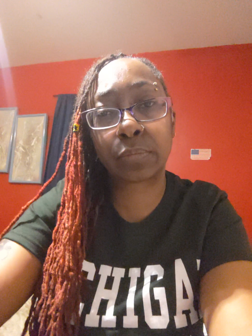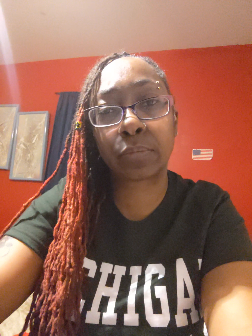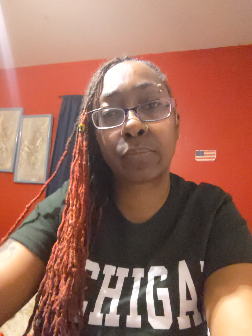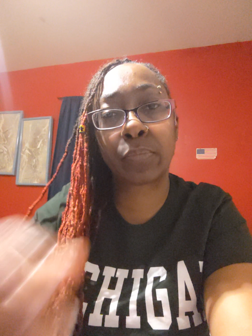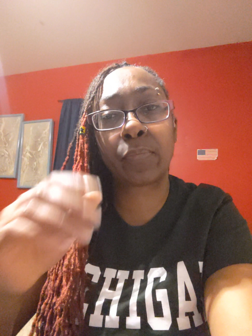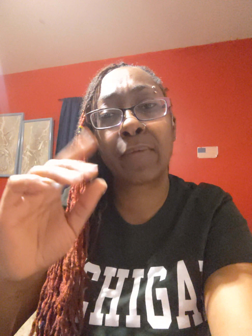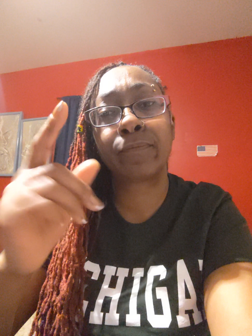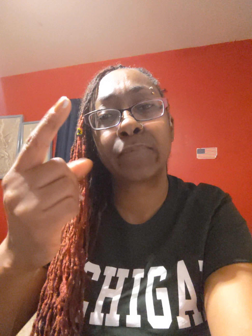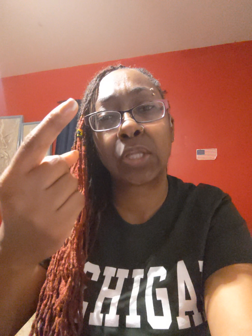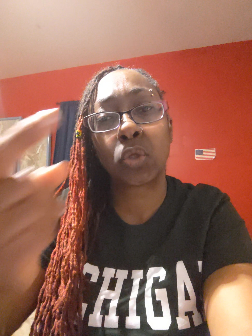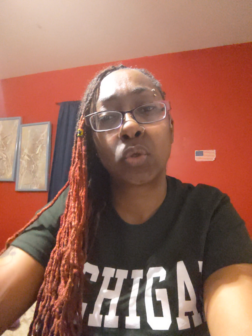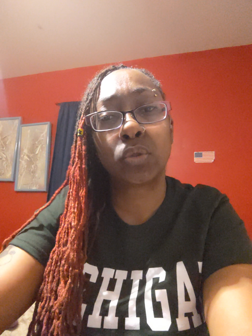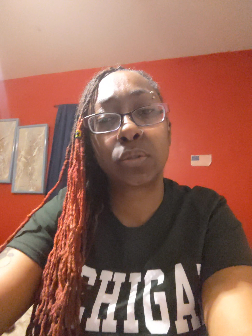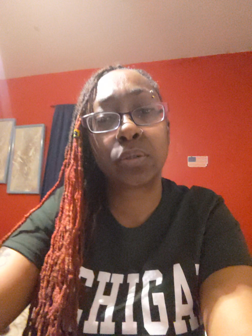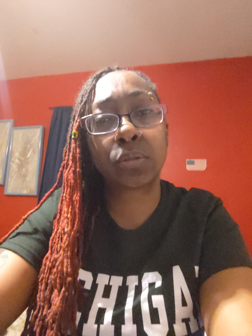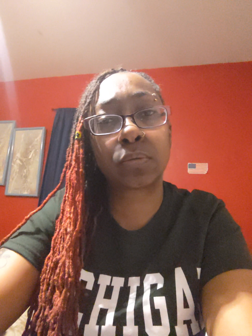finger